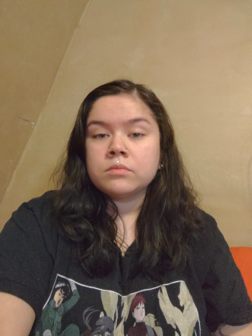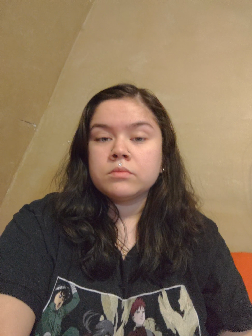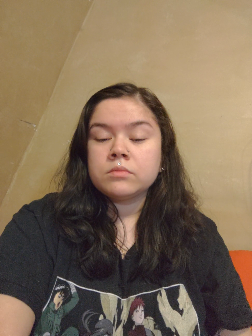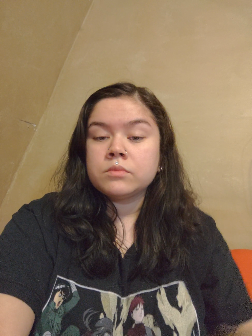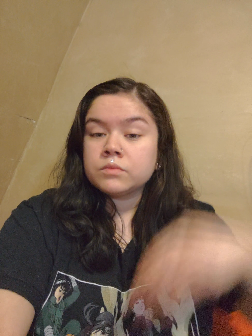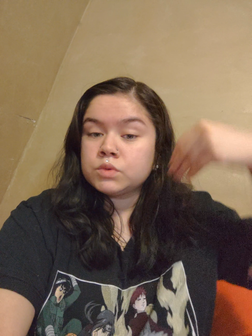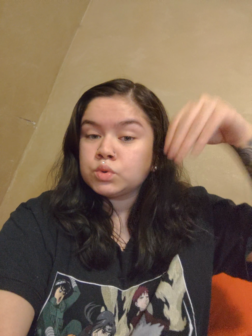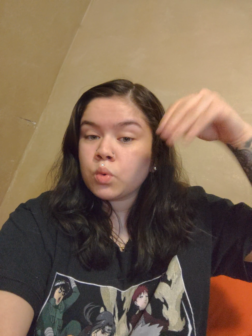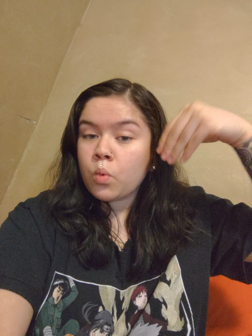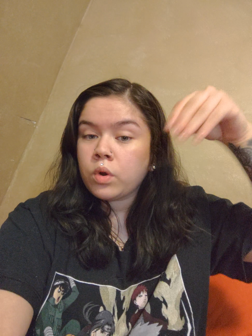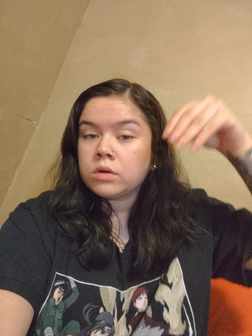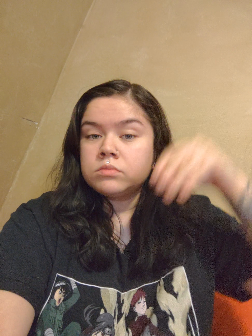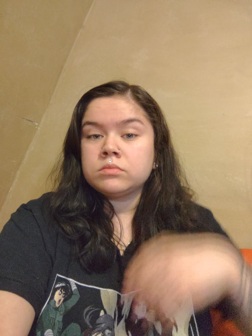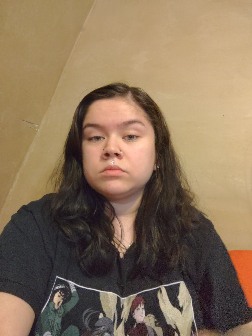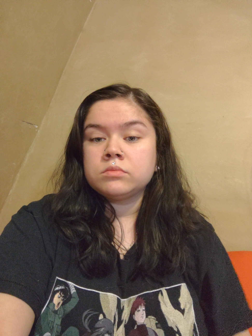store